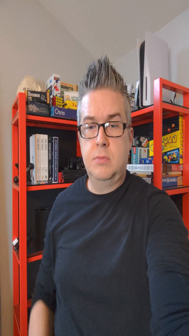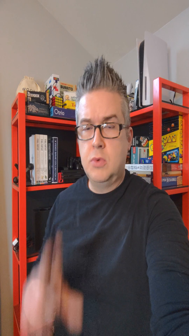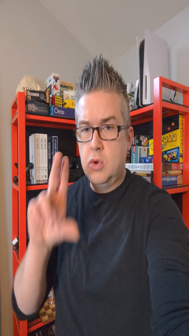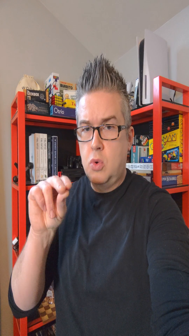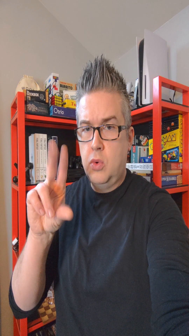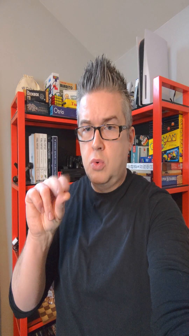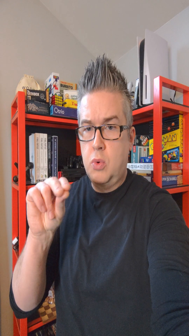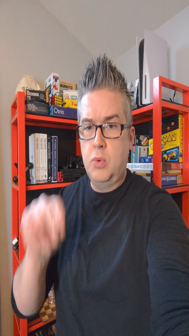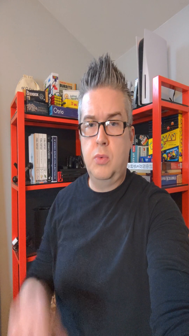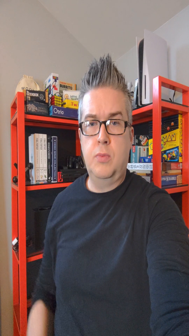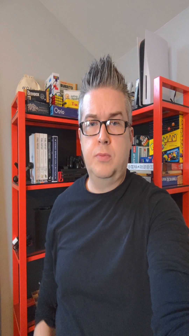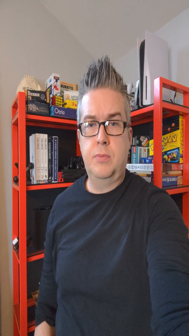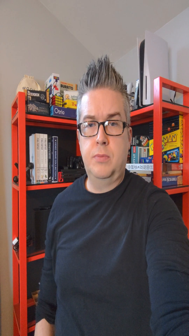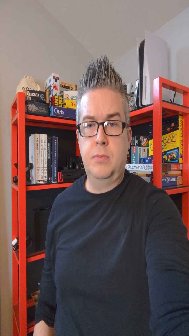no